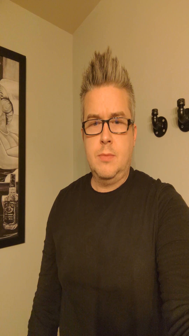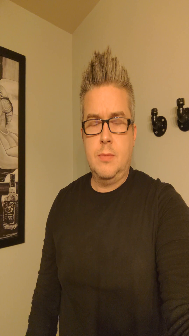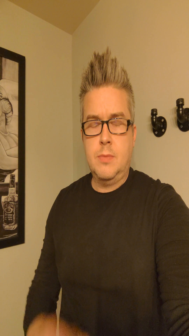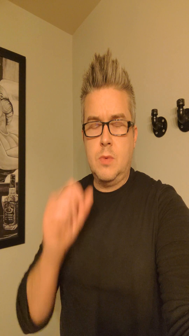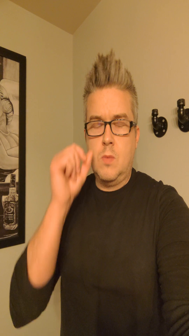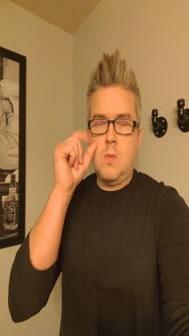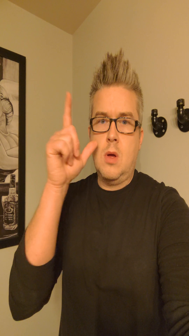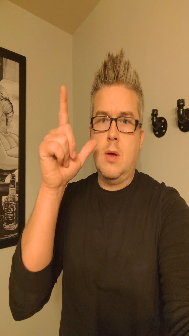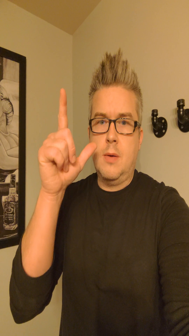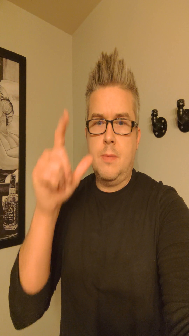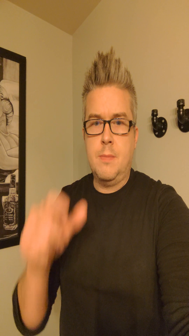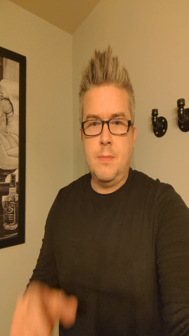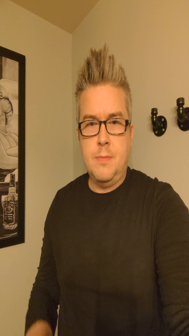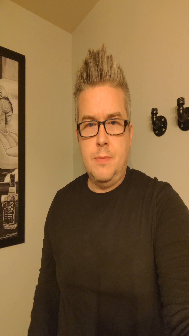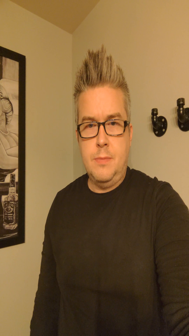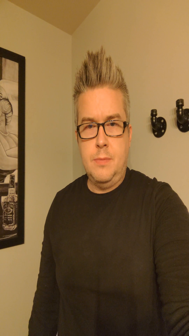wake